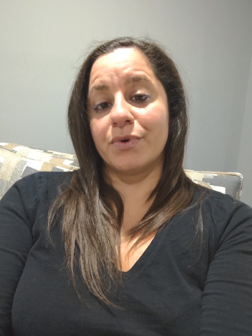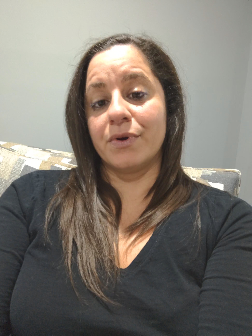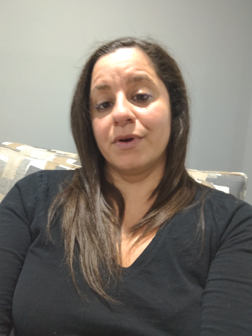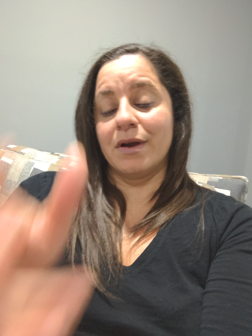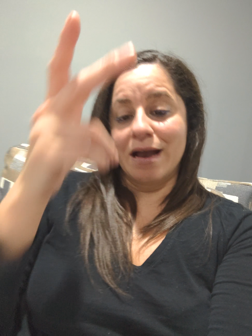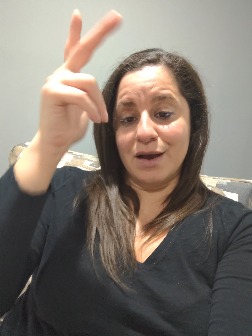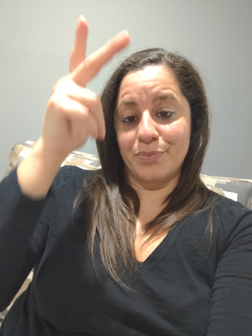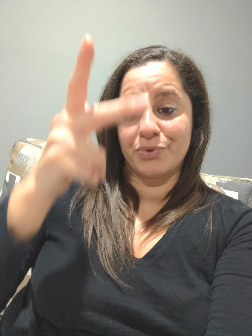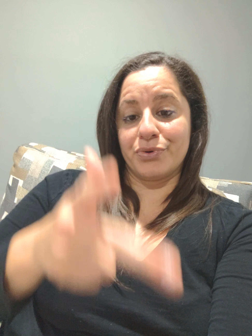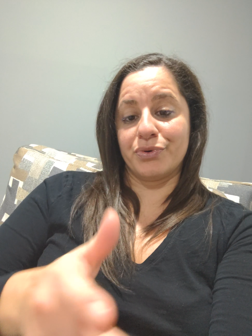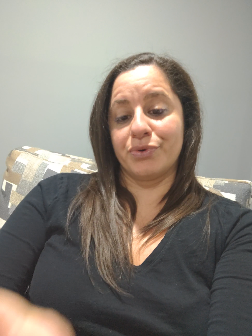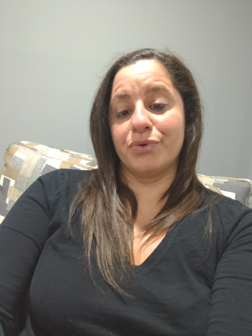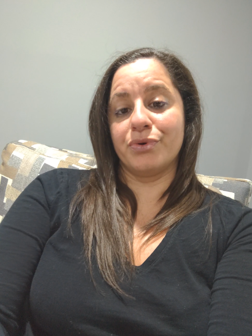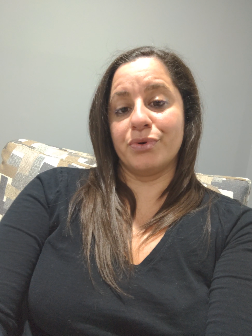helicopter